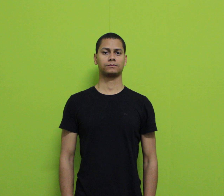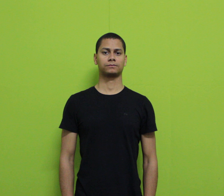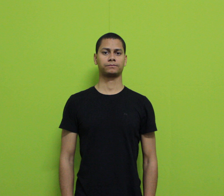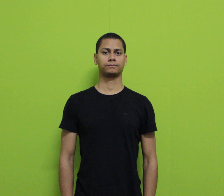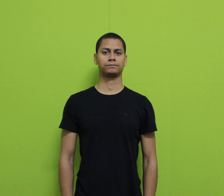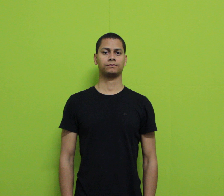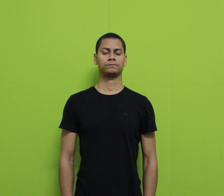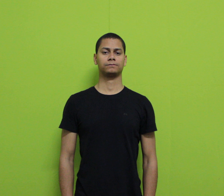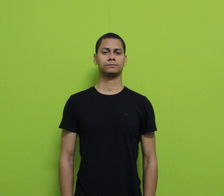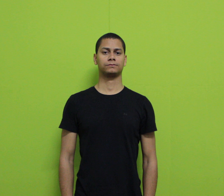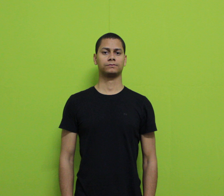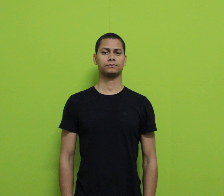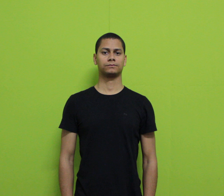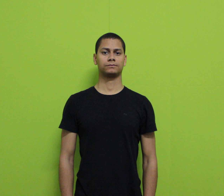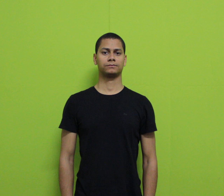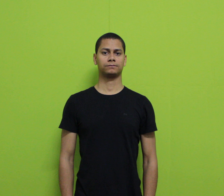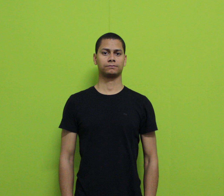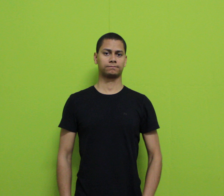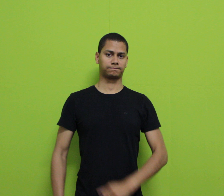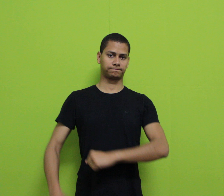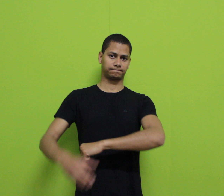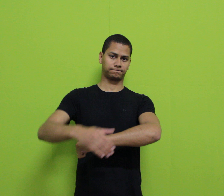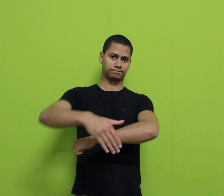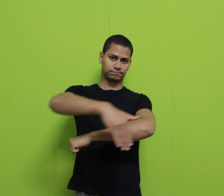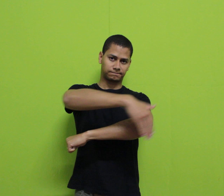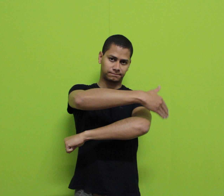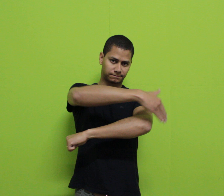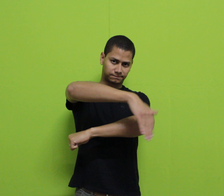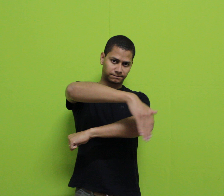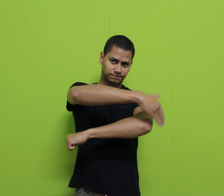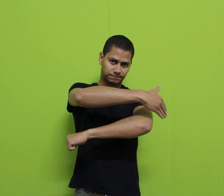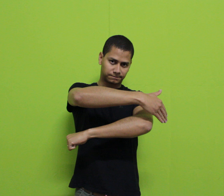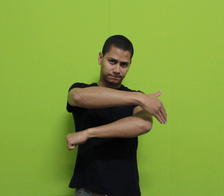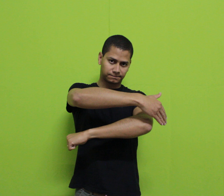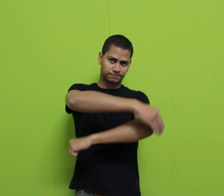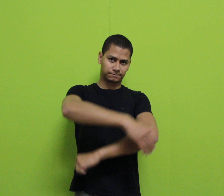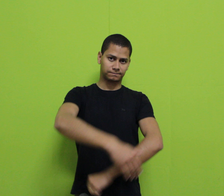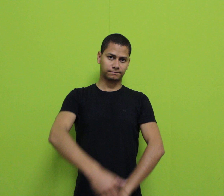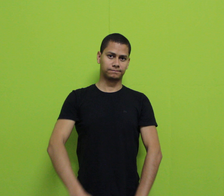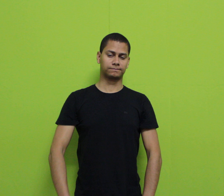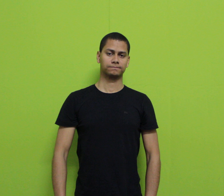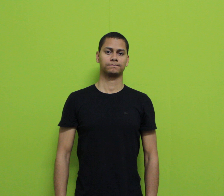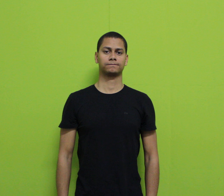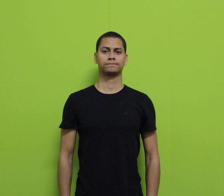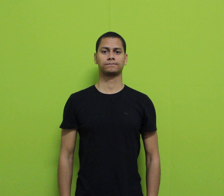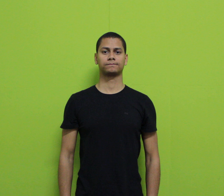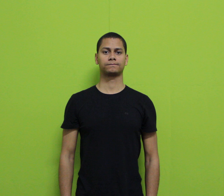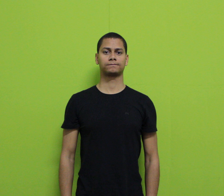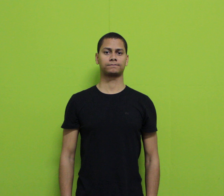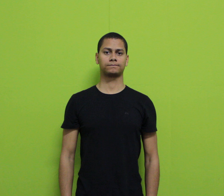esquina